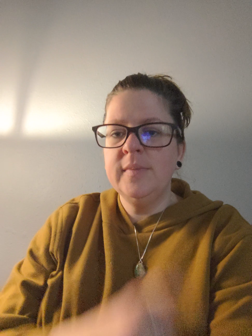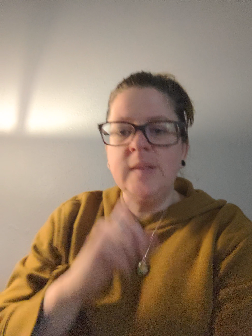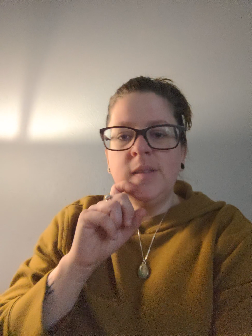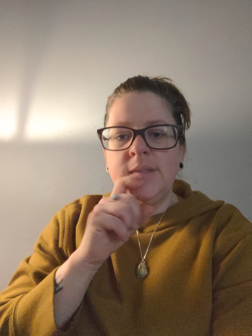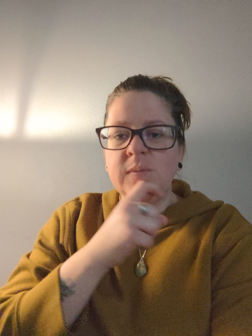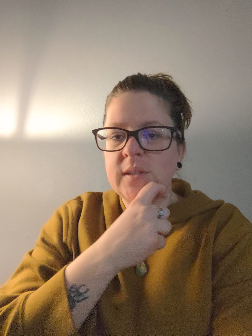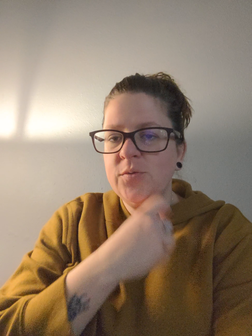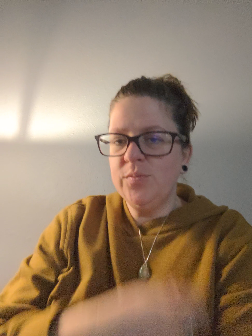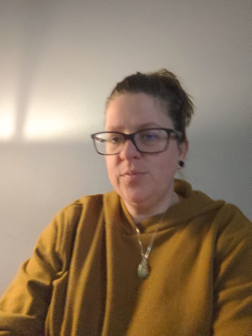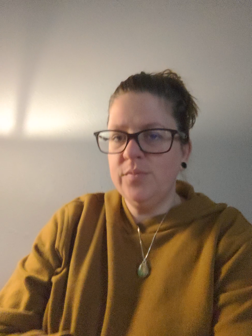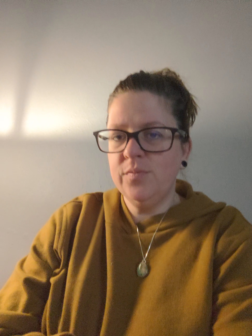cereal